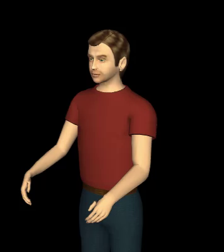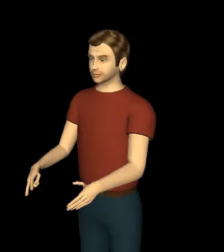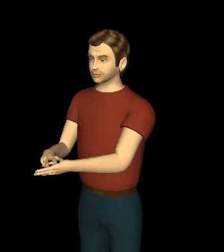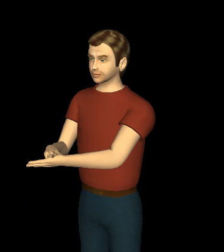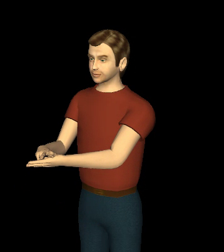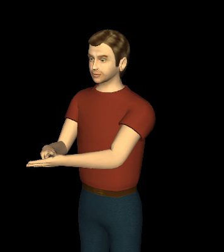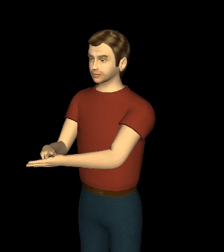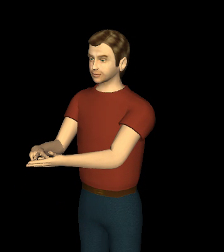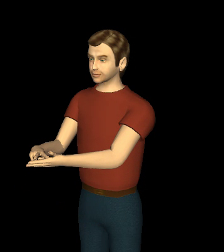يقرأ